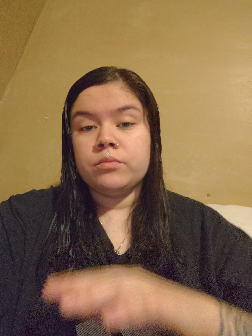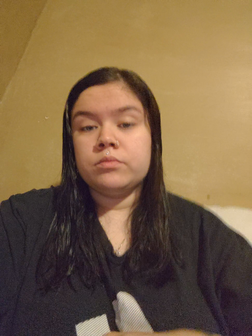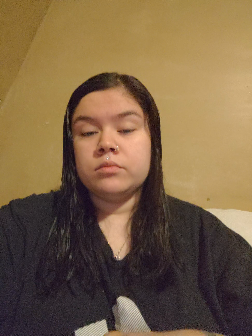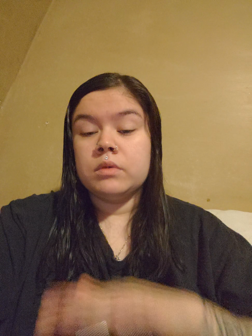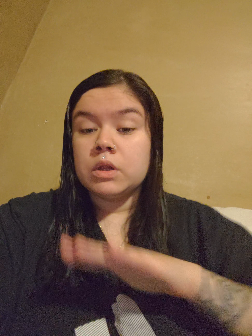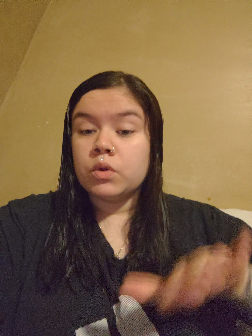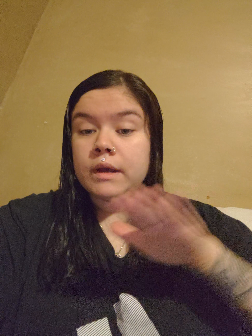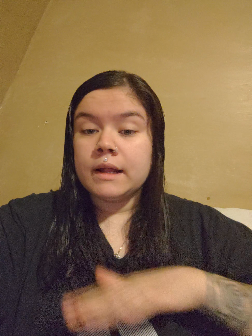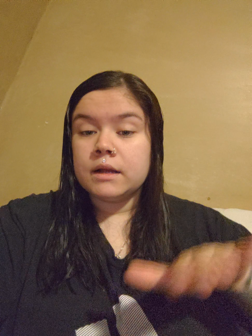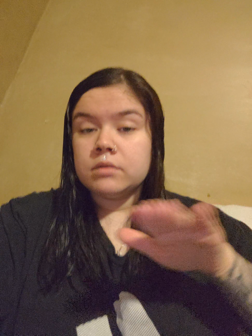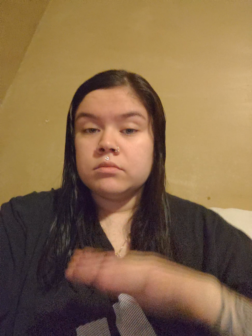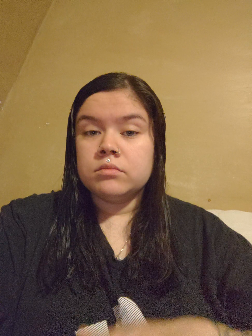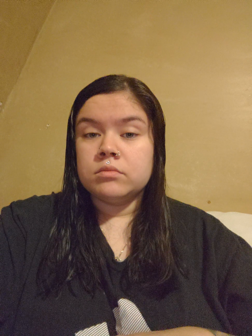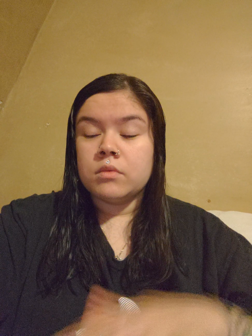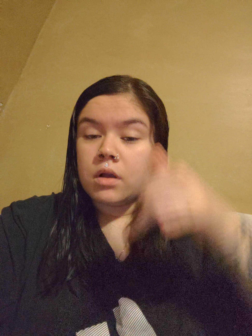clean